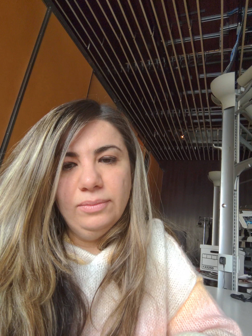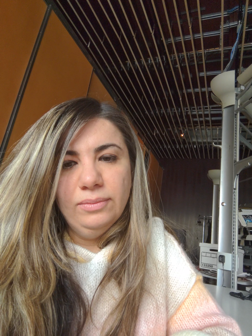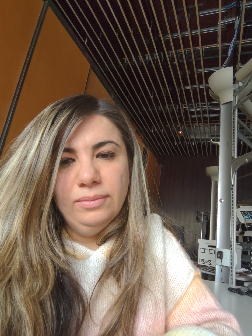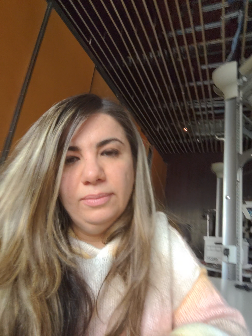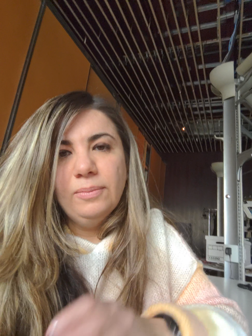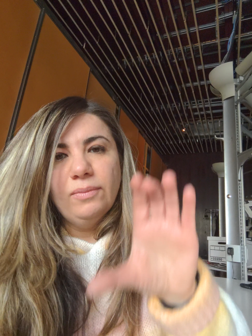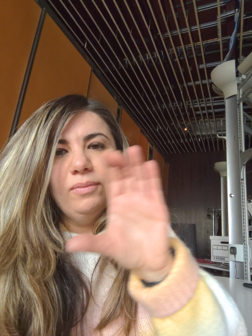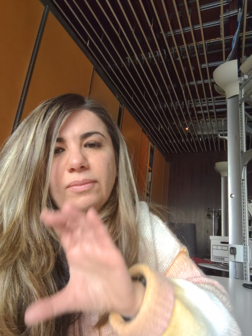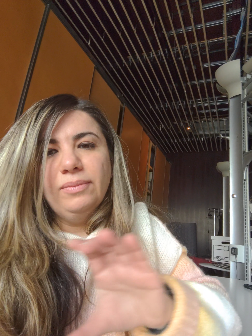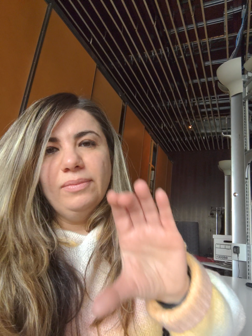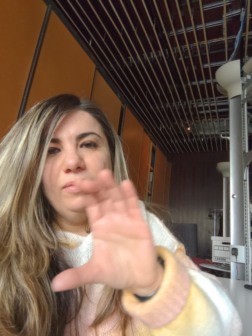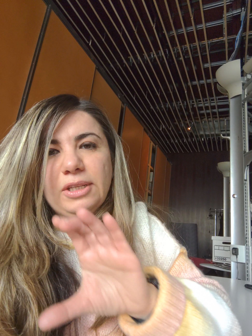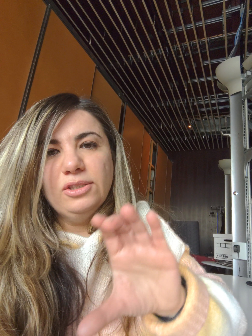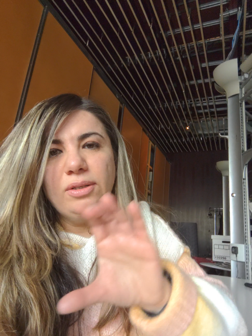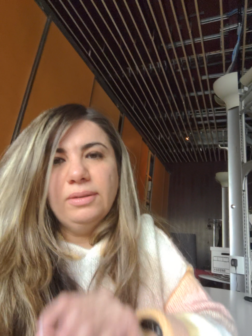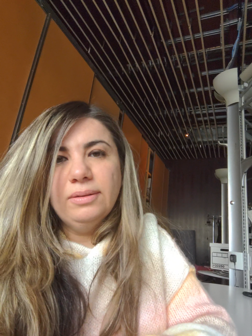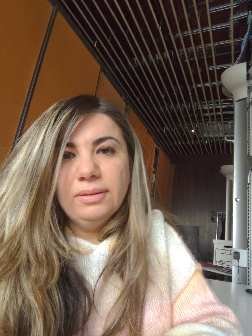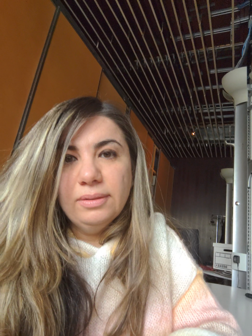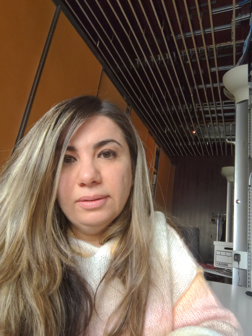chocolate